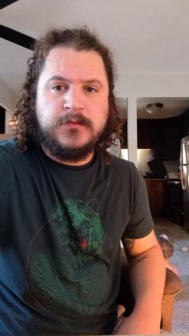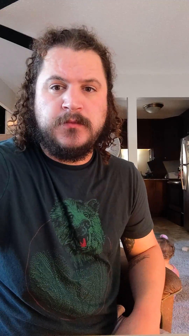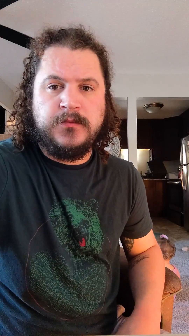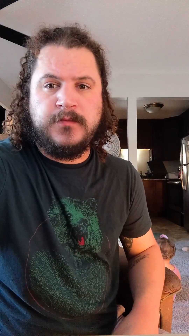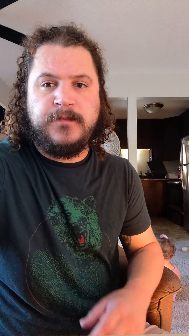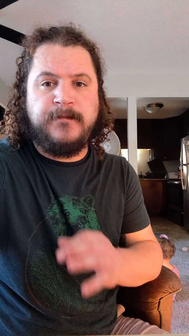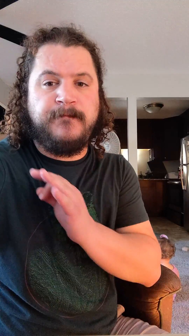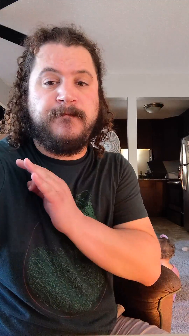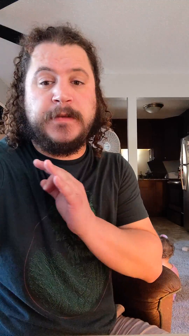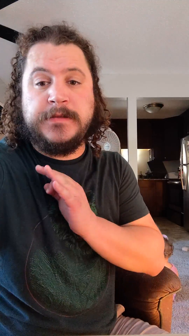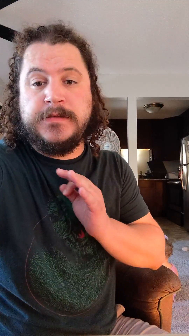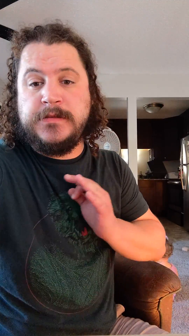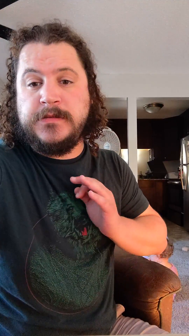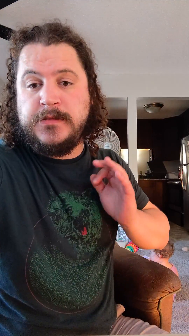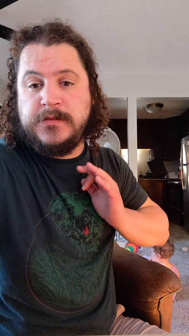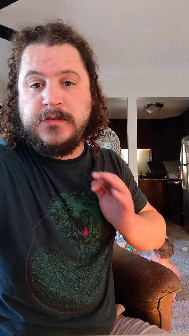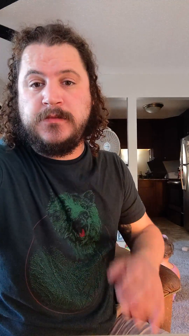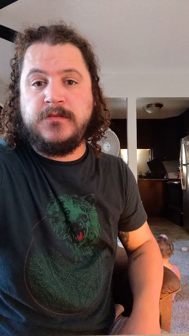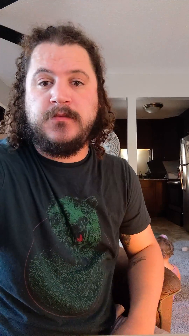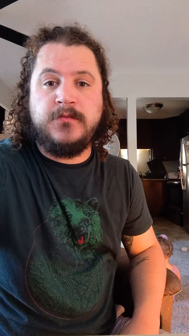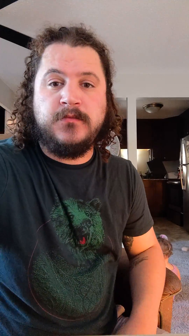beads